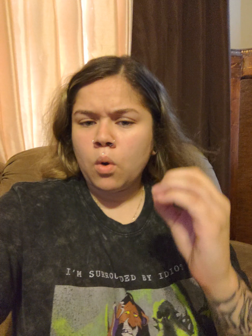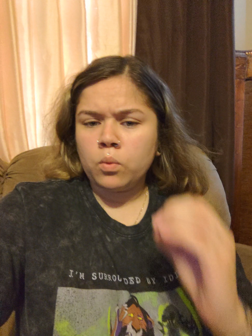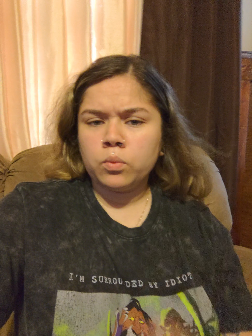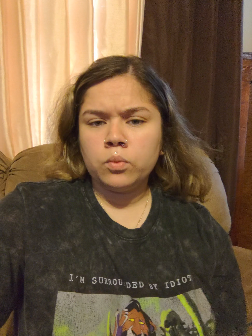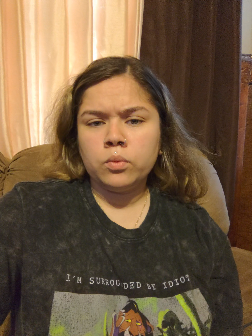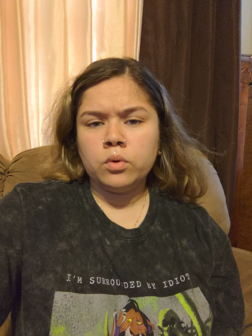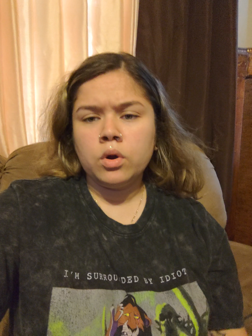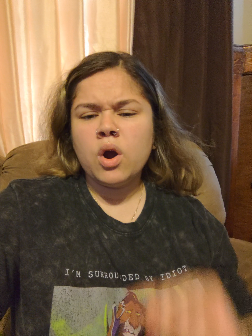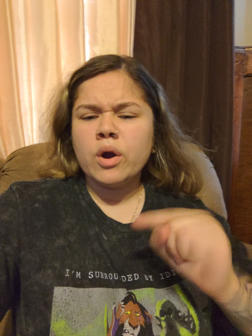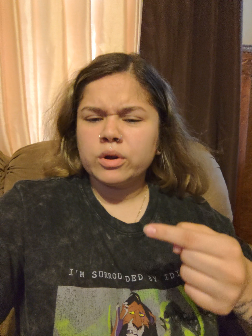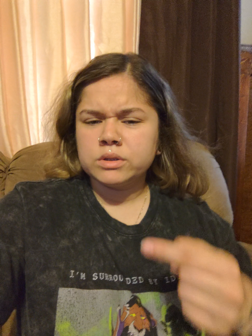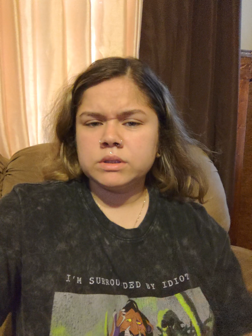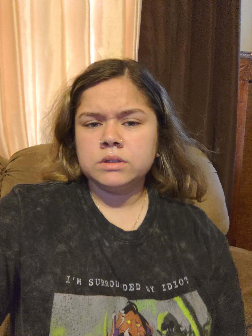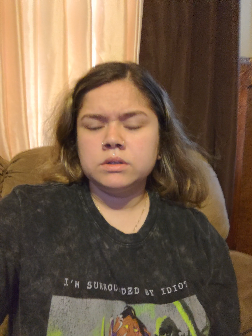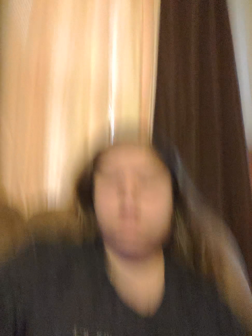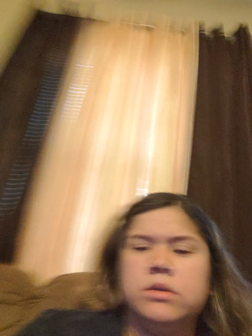hurt